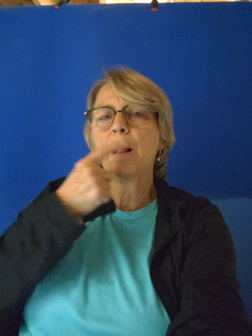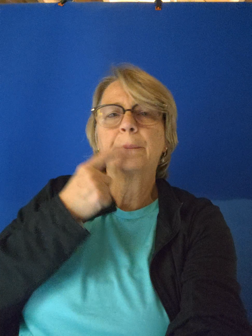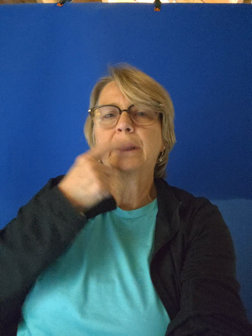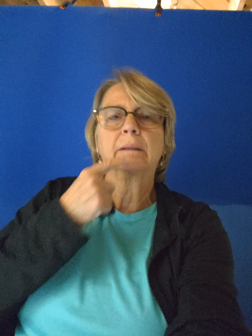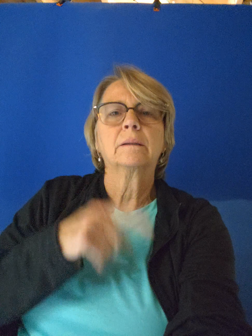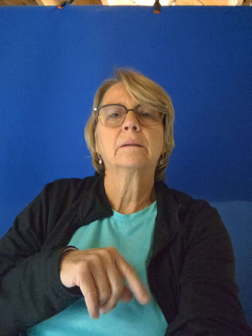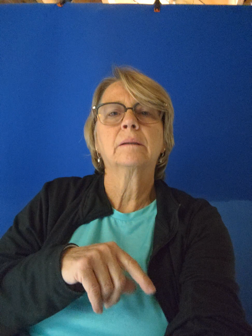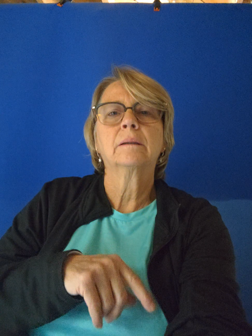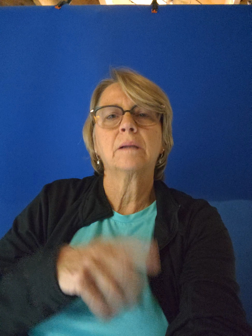lips